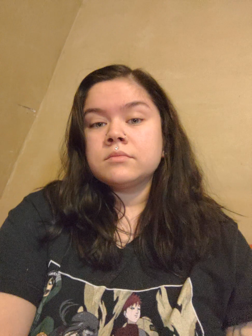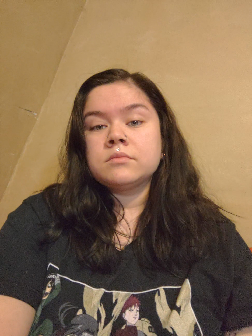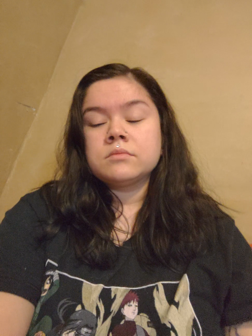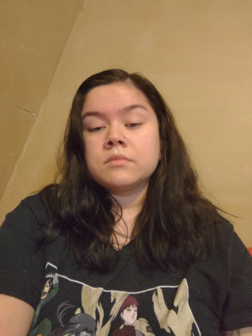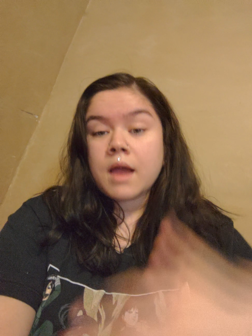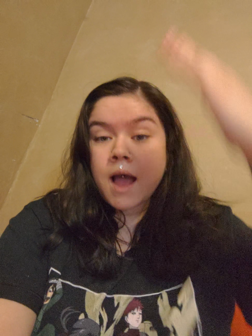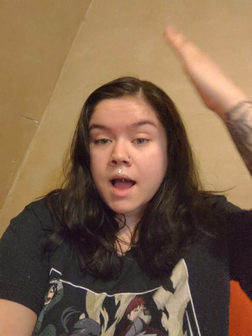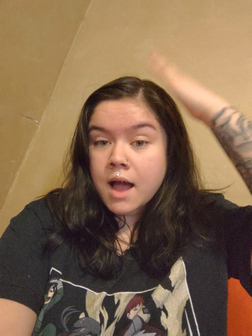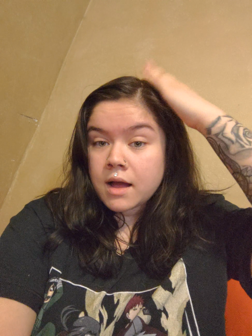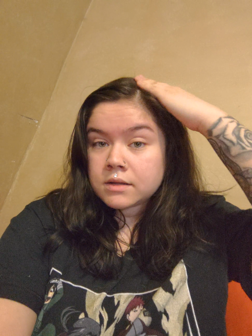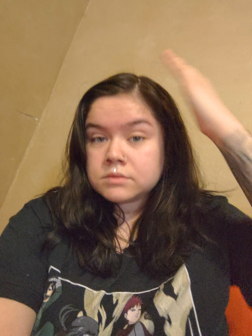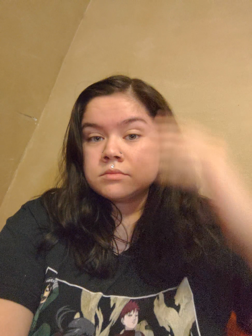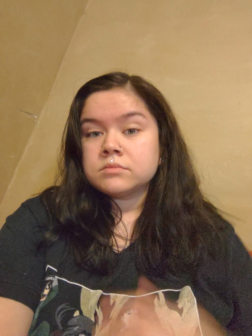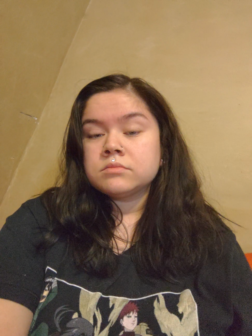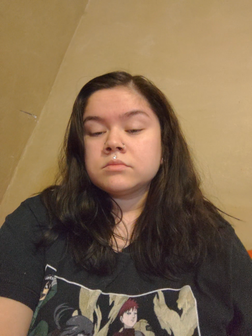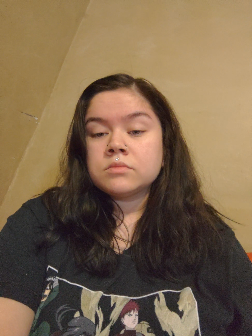hat